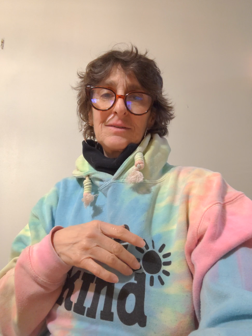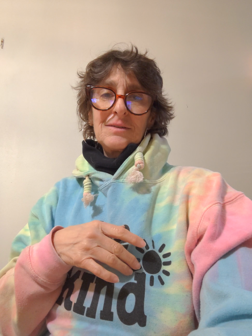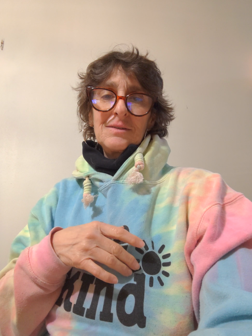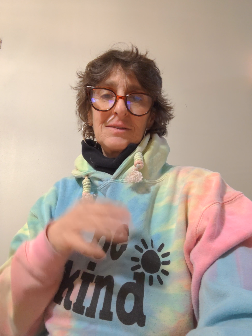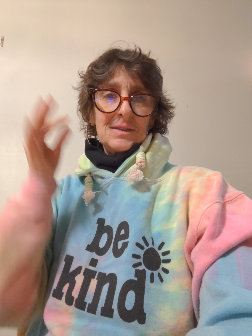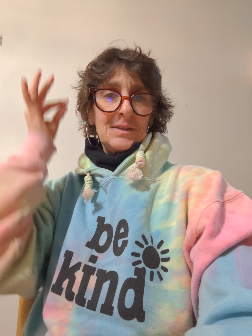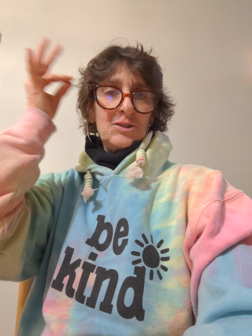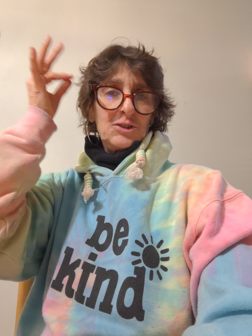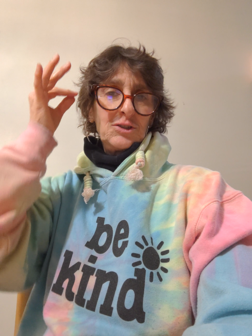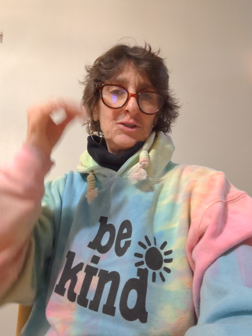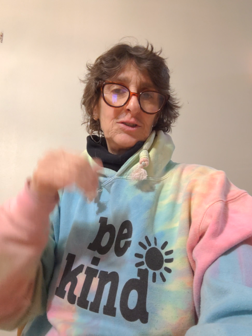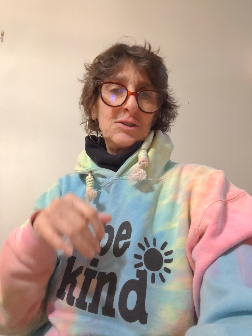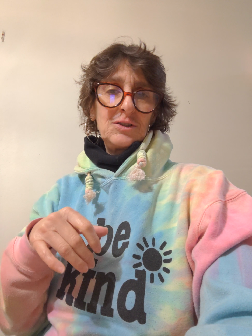hair